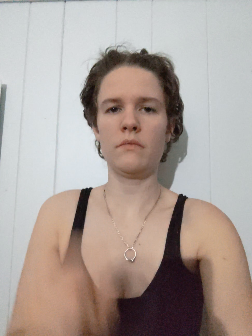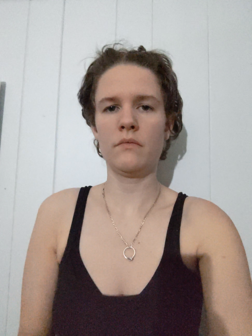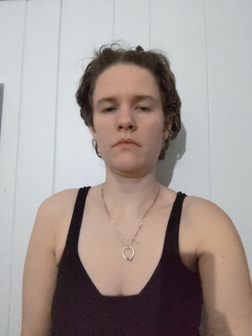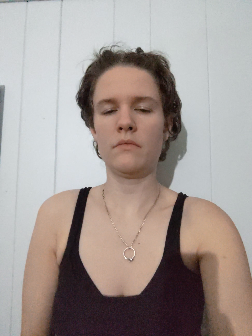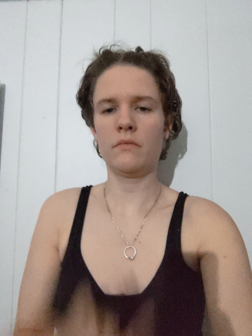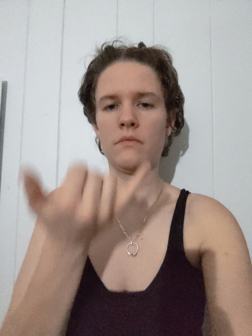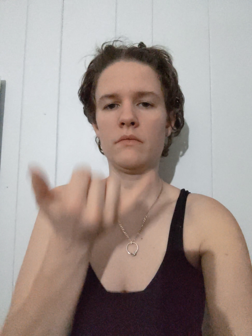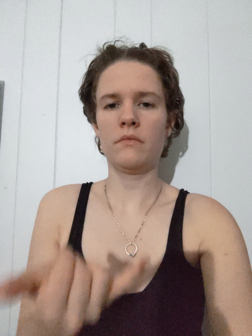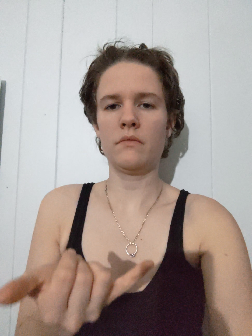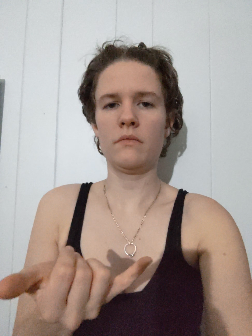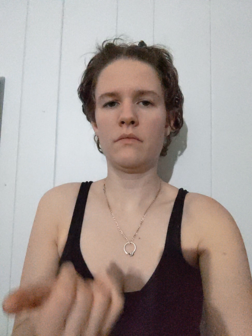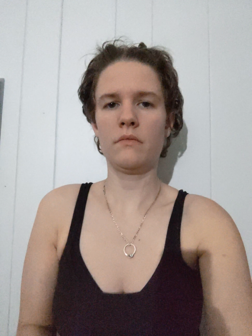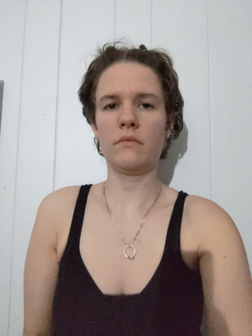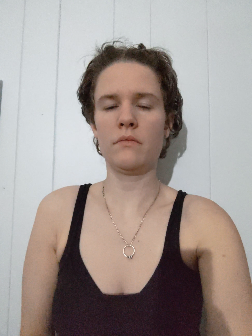now